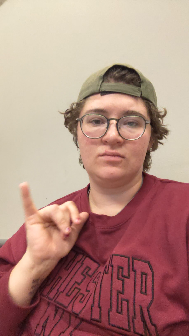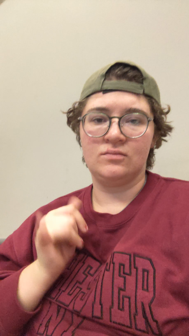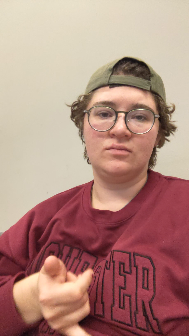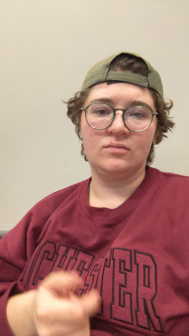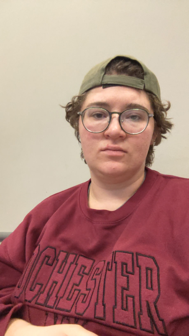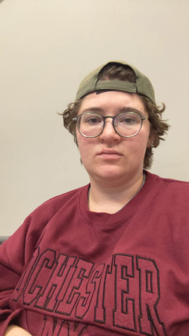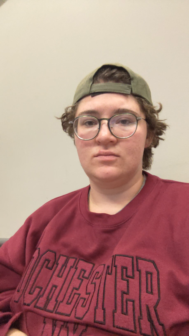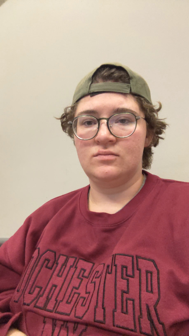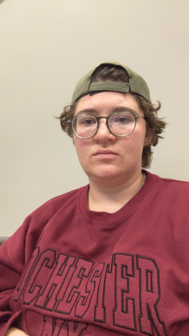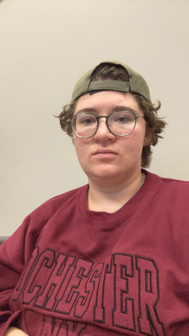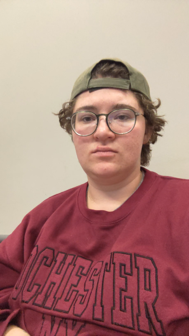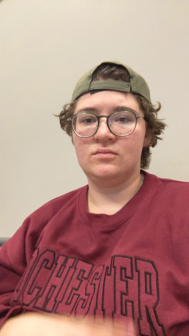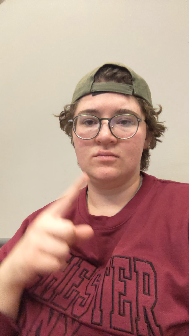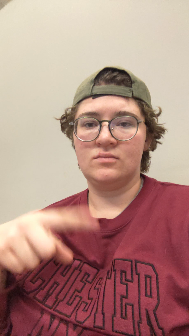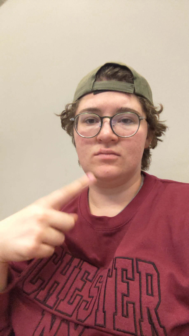about